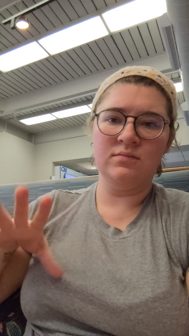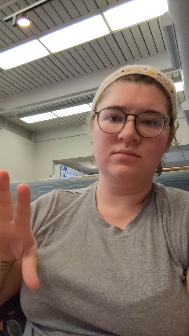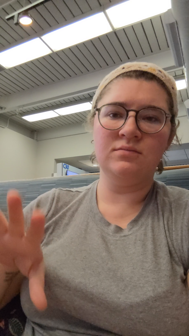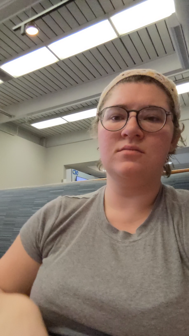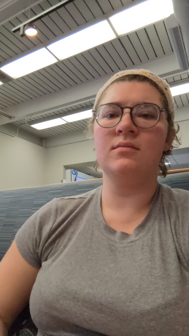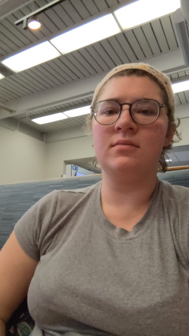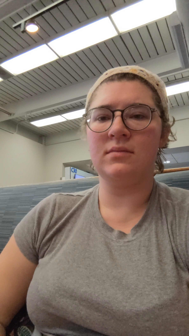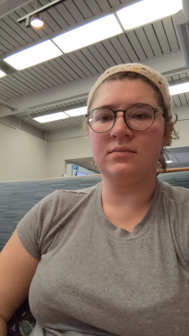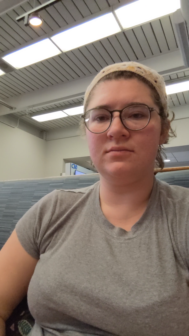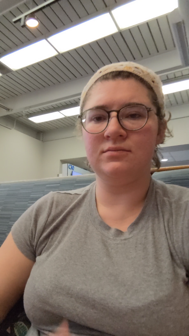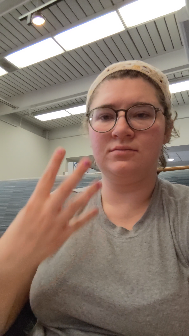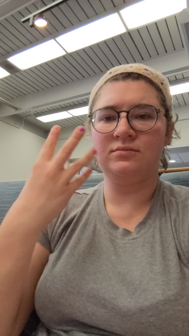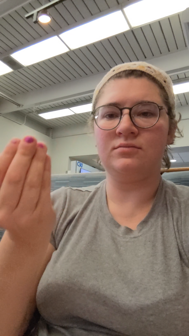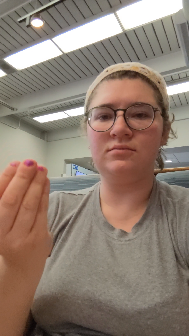got to